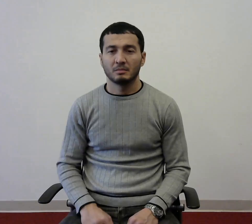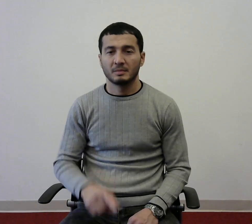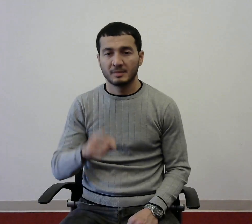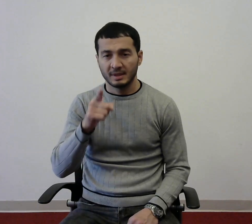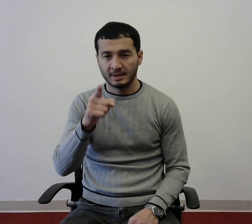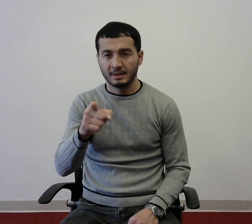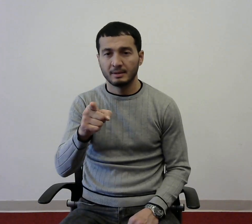sən